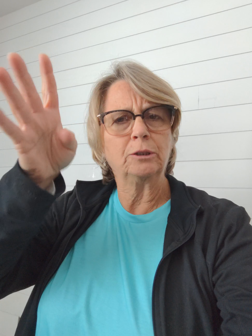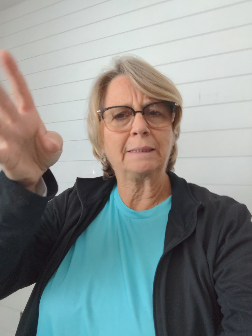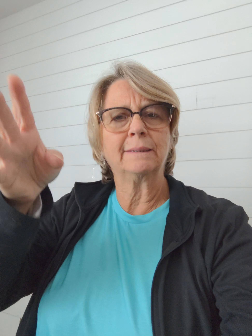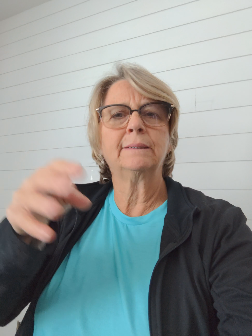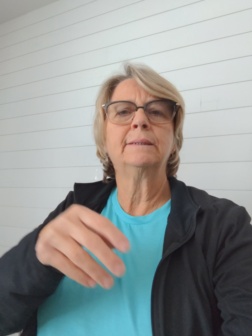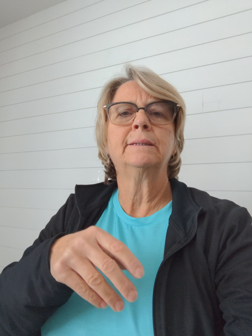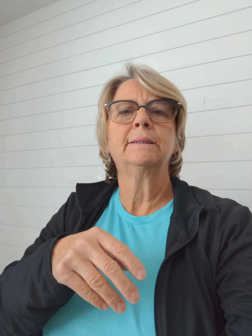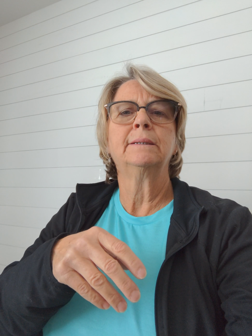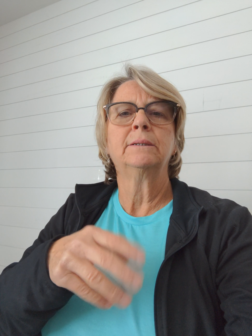pretend